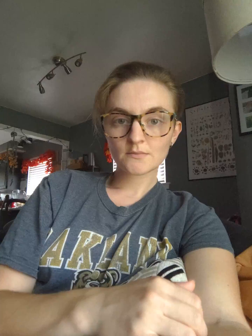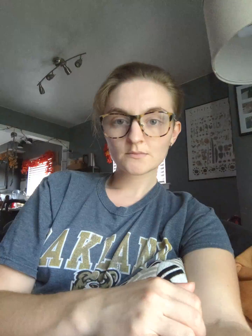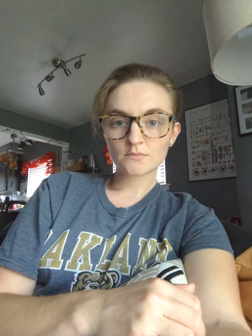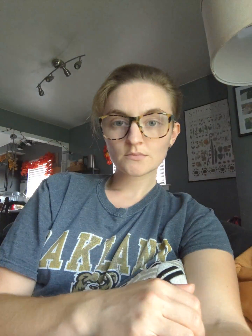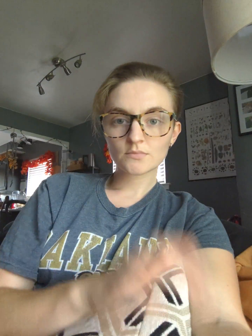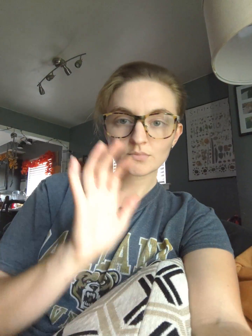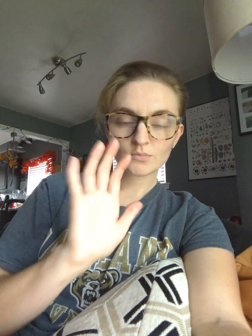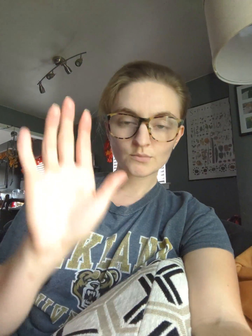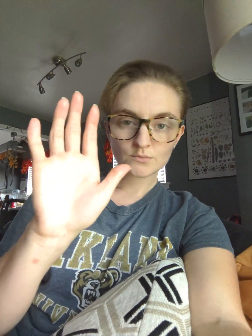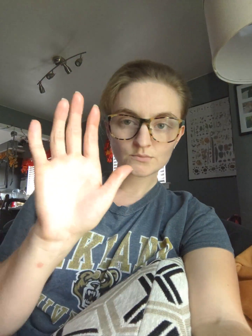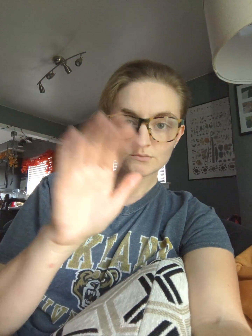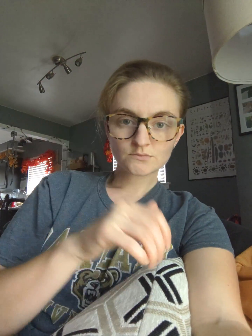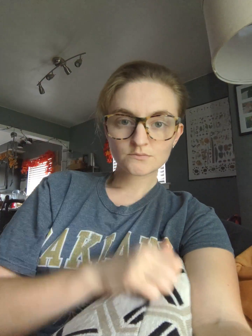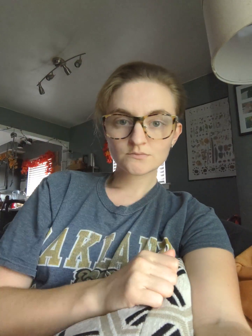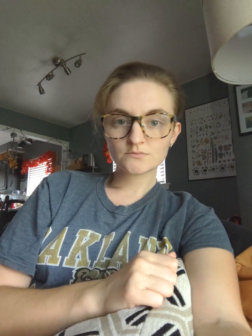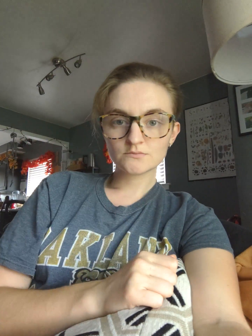push